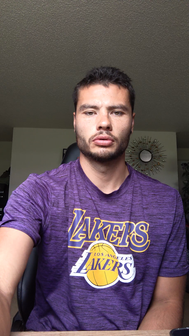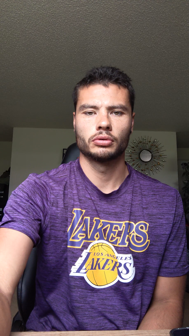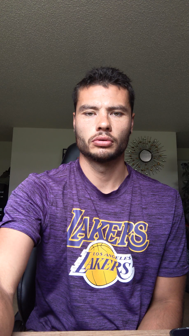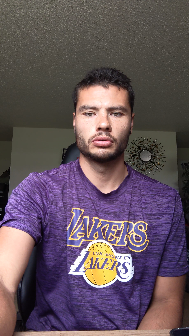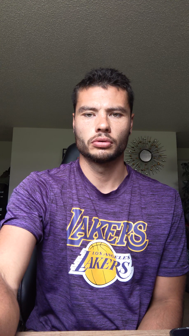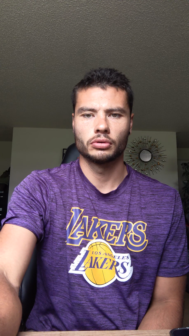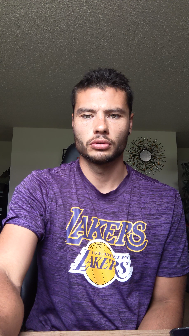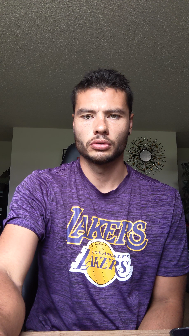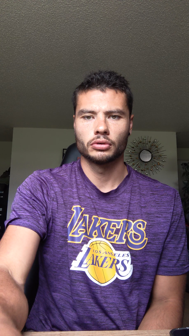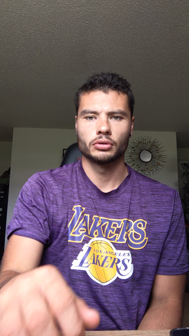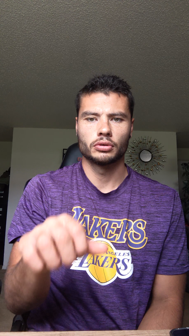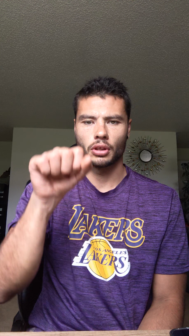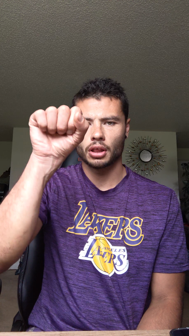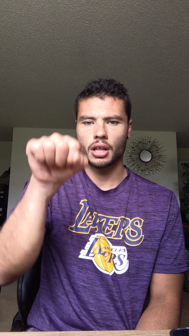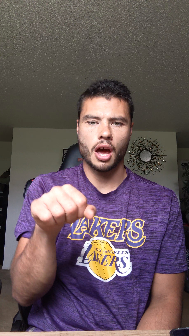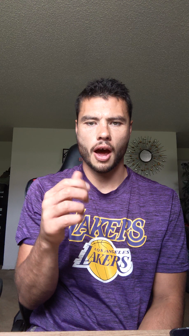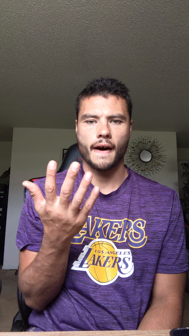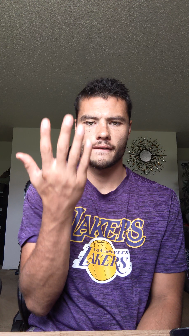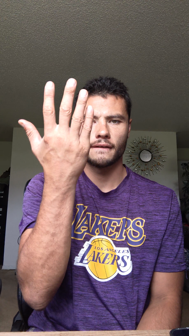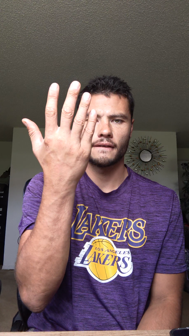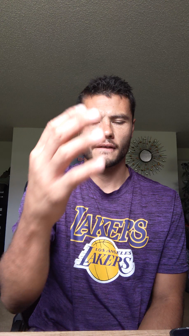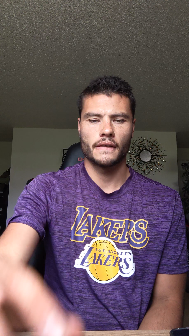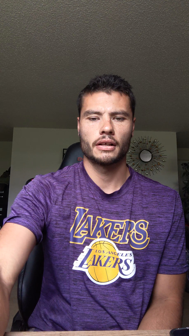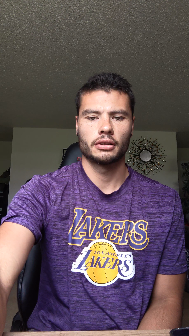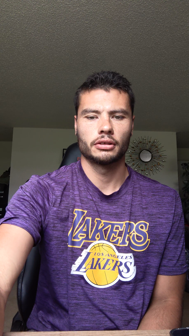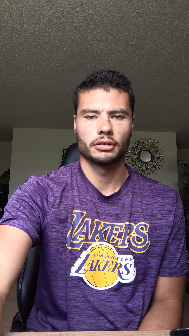gloves